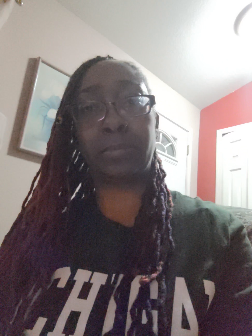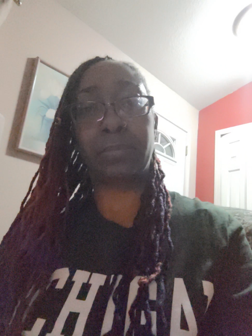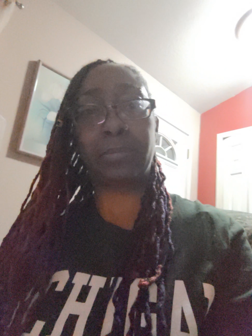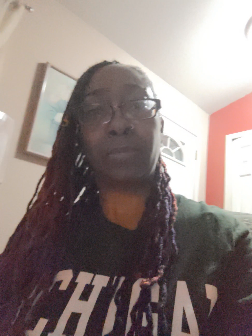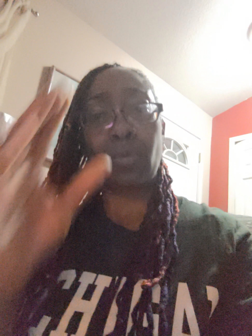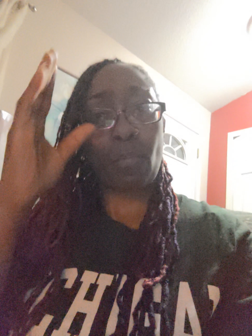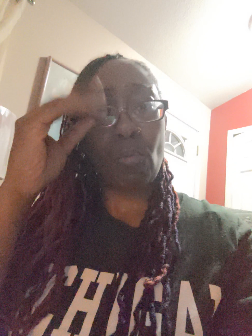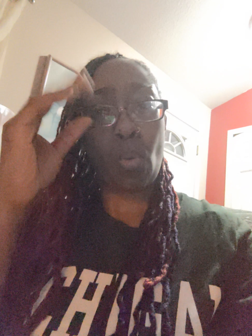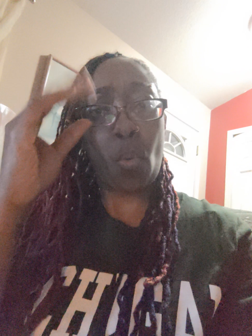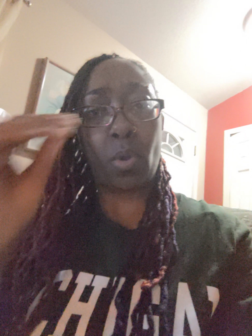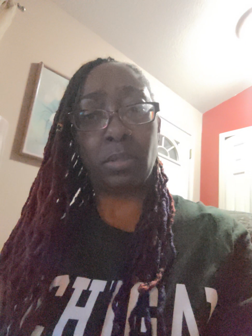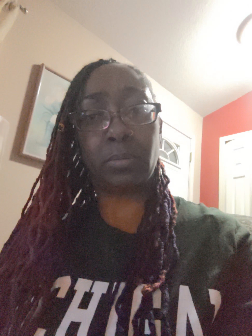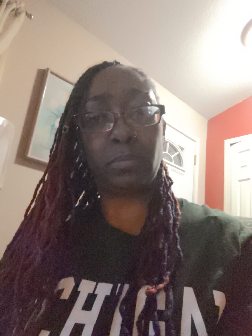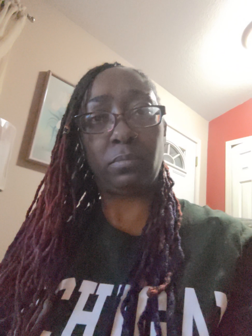boy